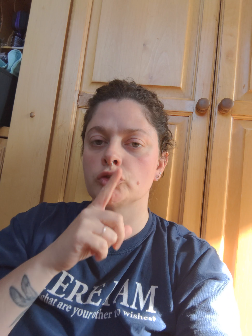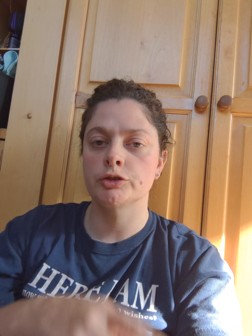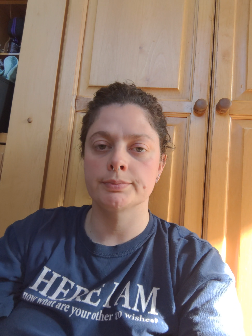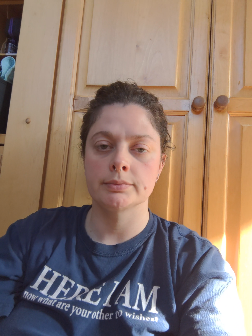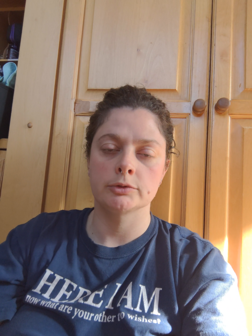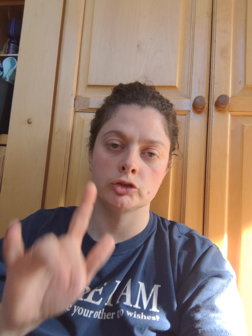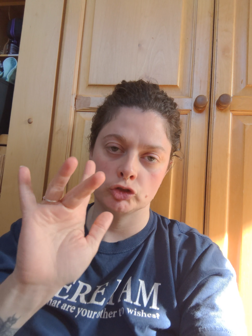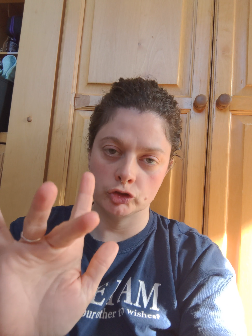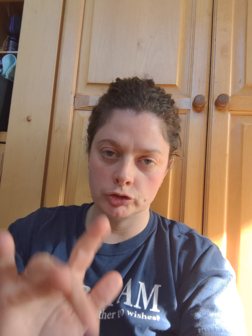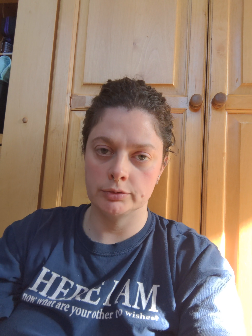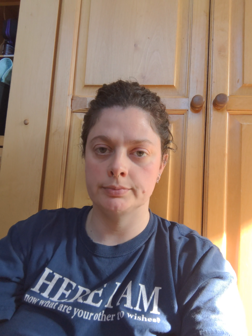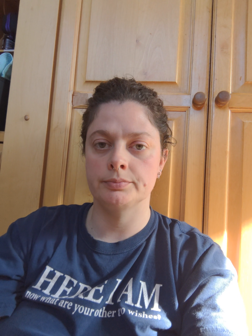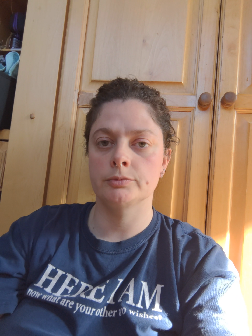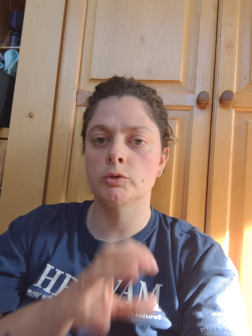touch